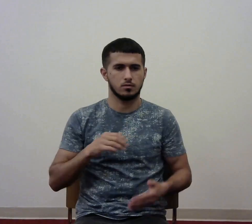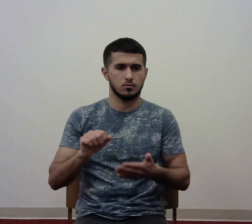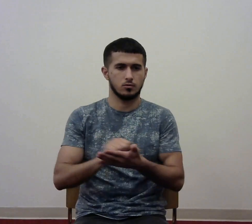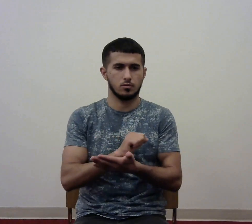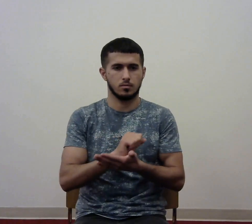sənəd